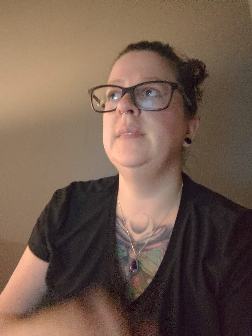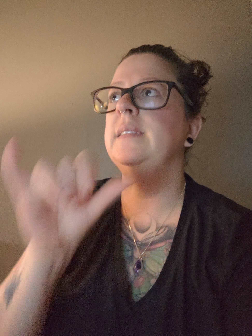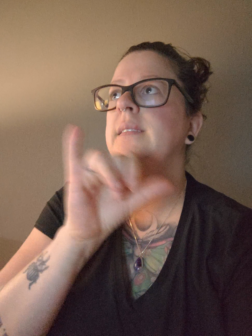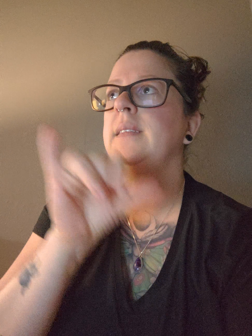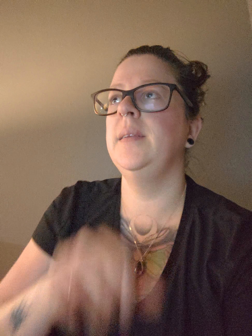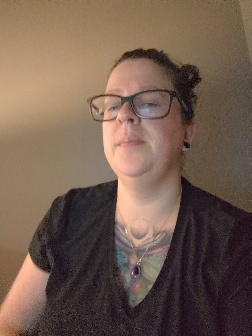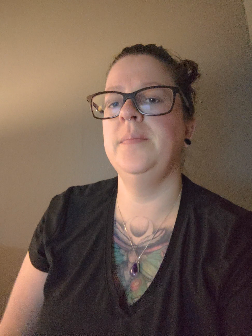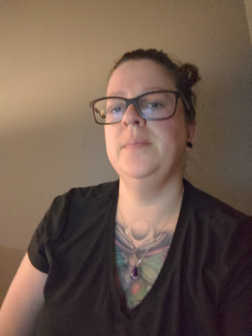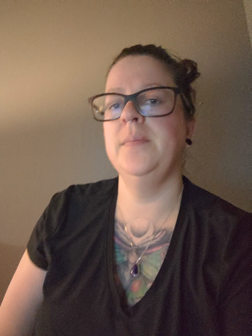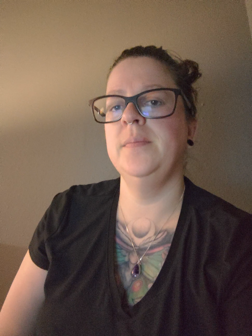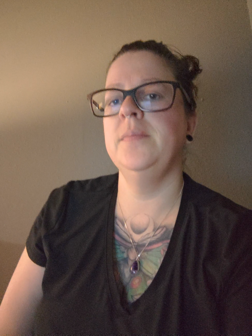same